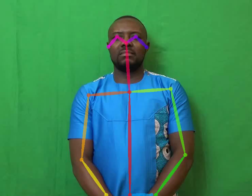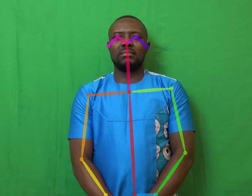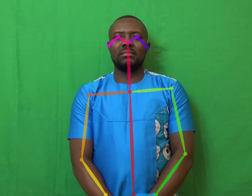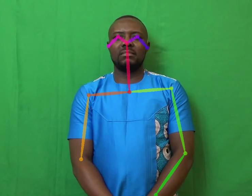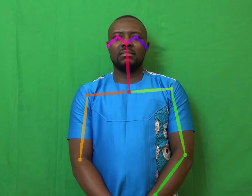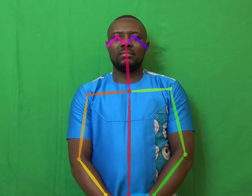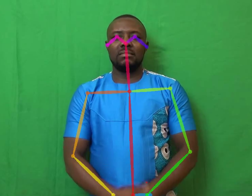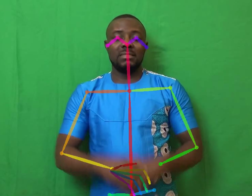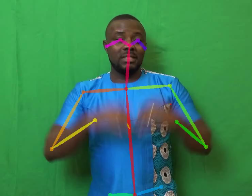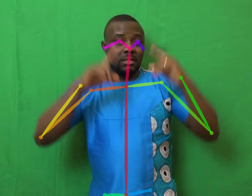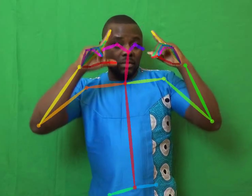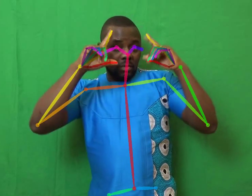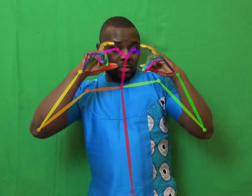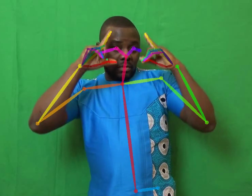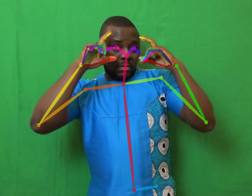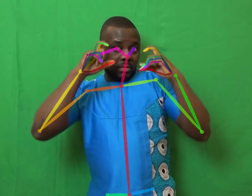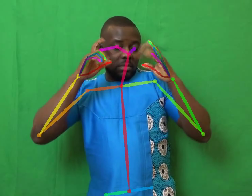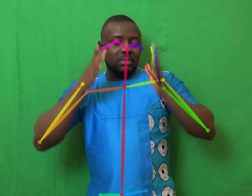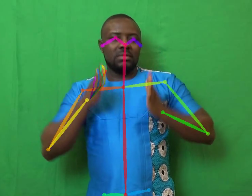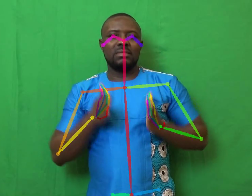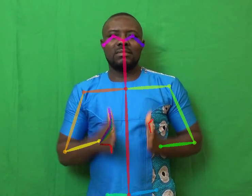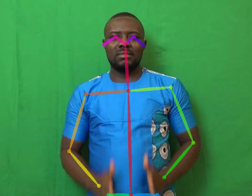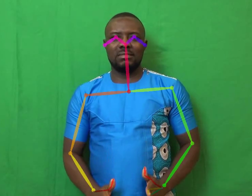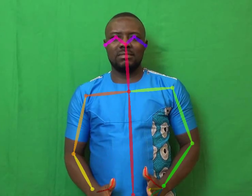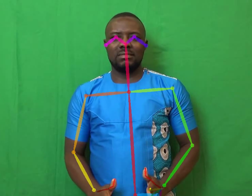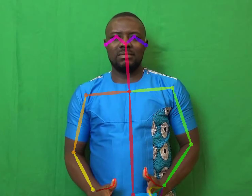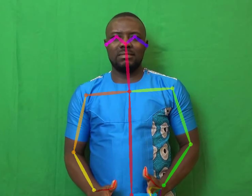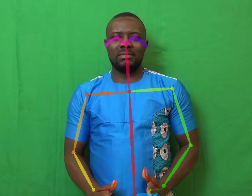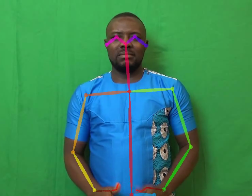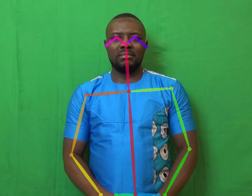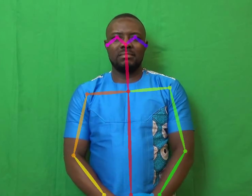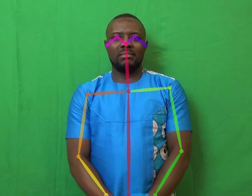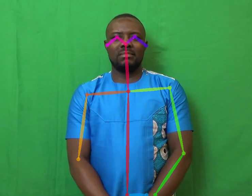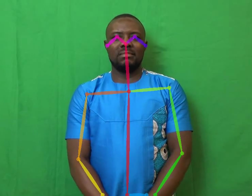photographer